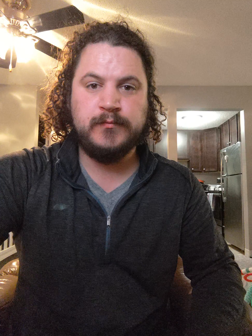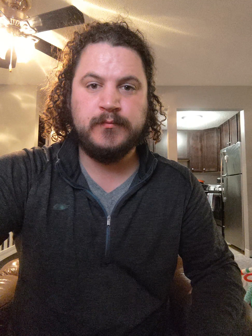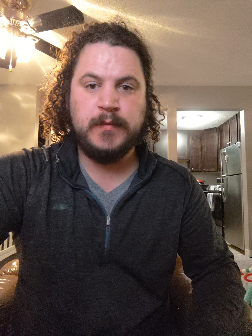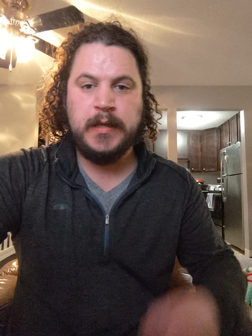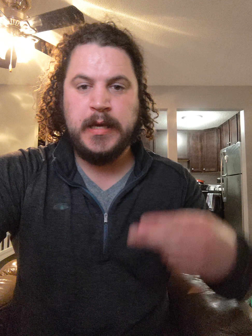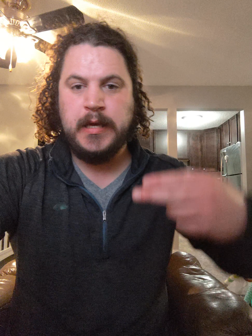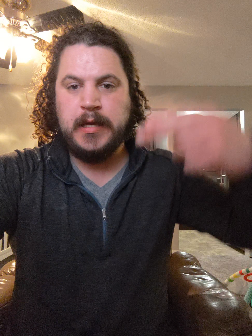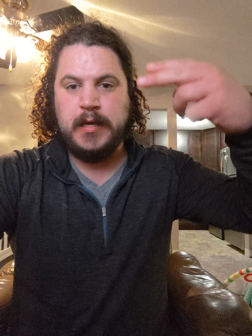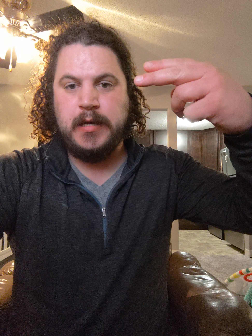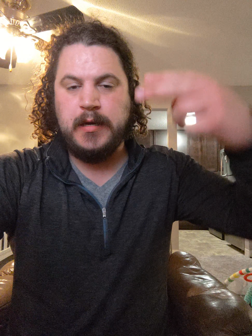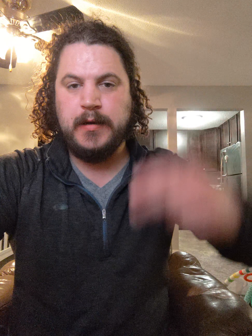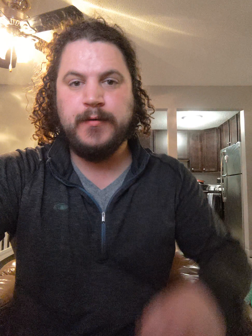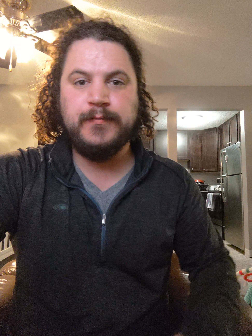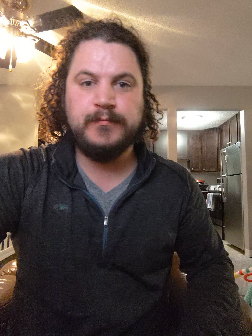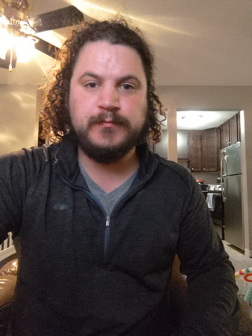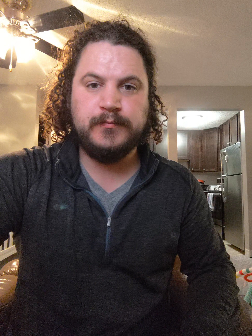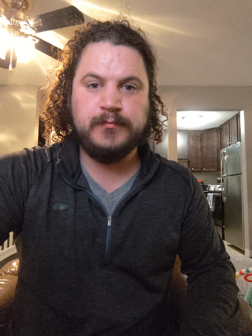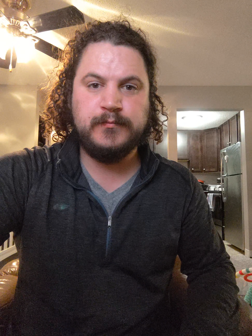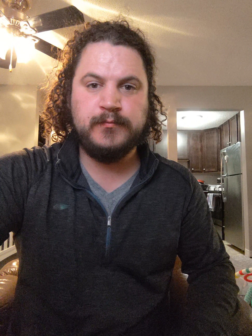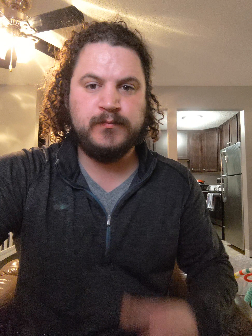high